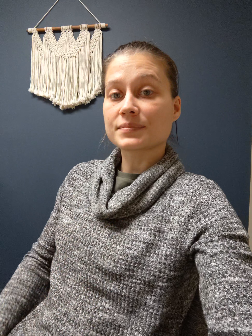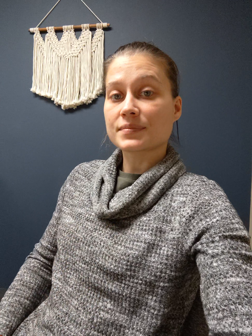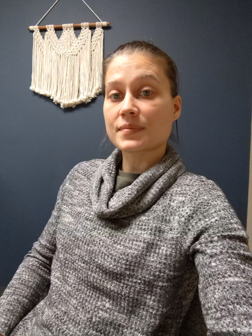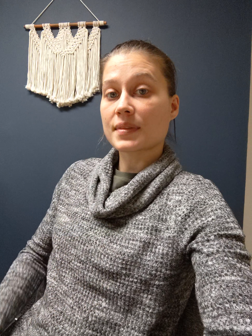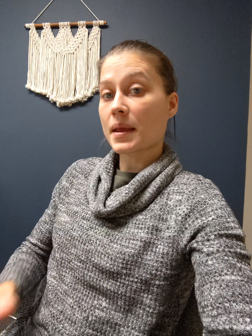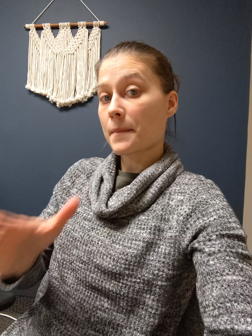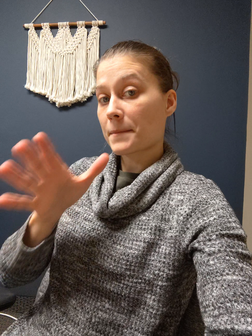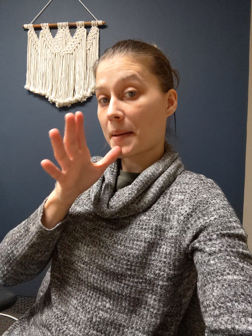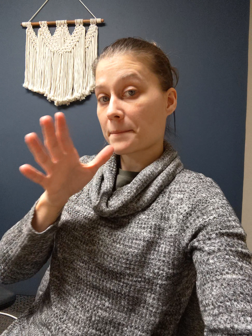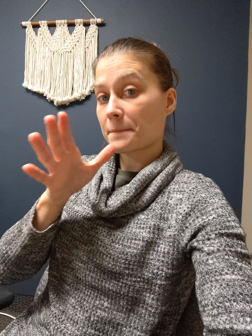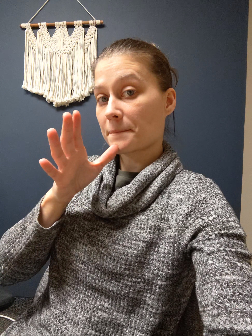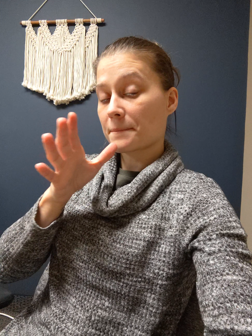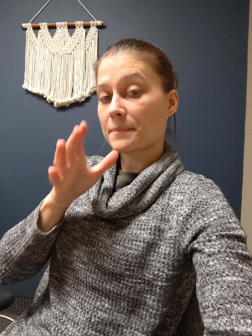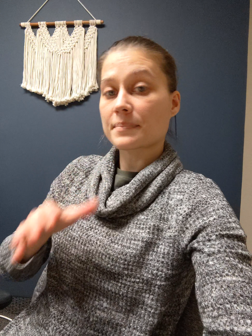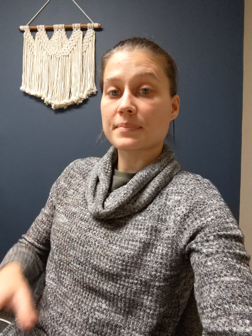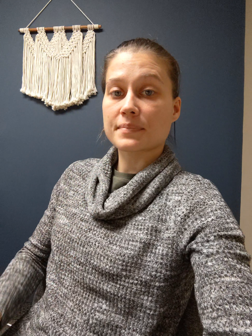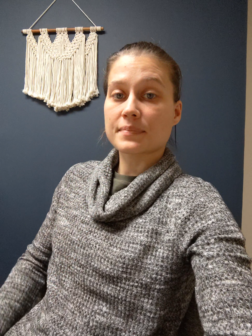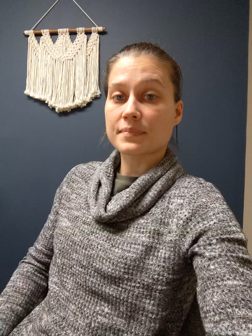mom